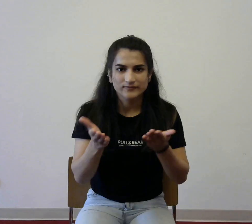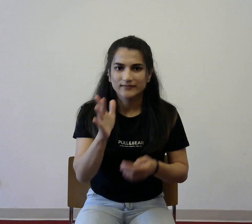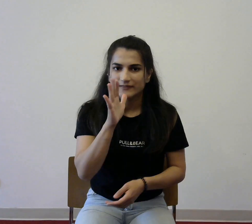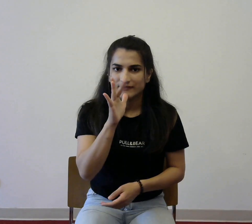yaş